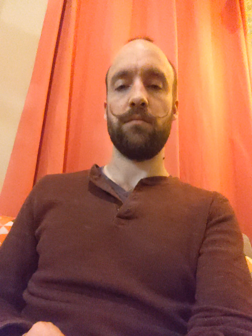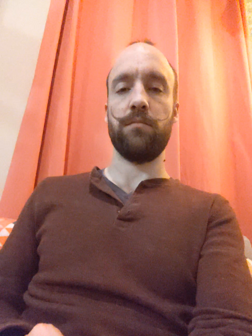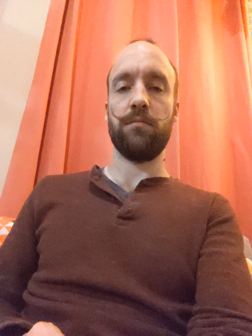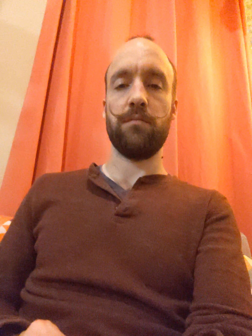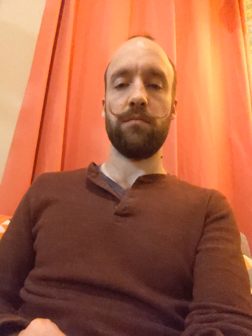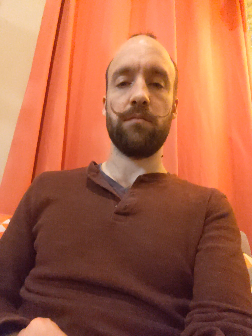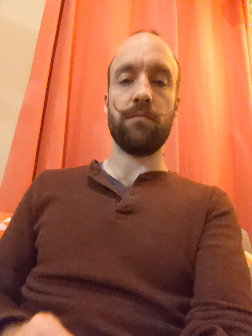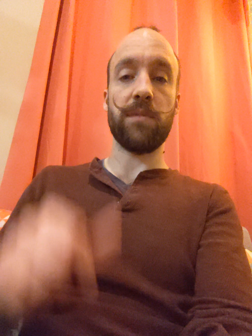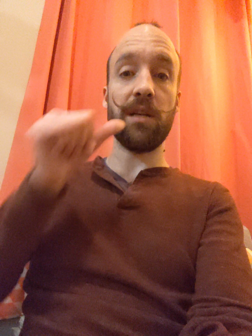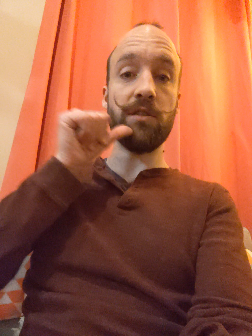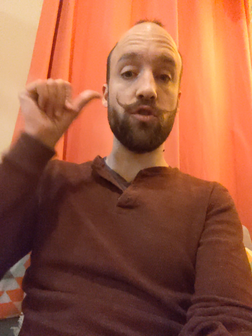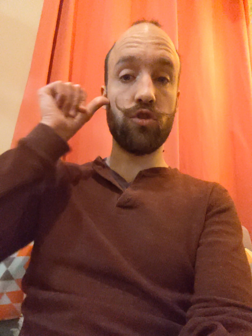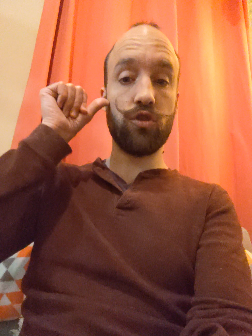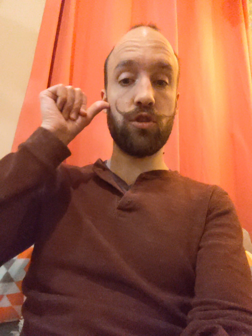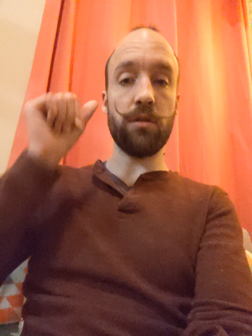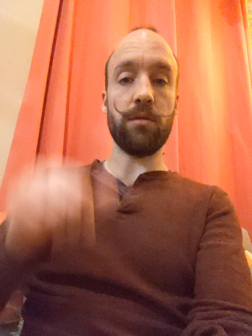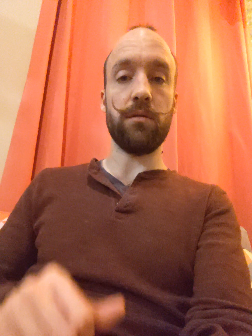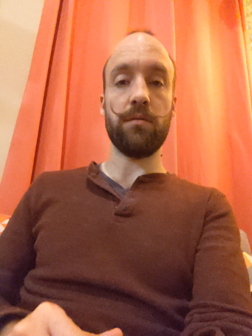yesterday